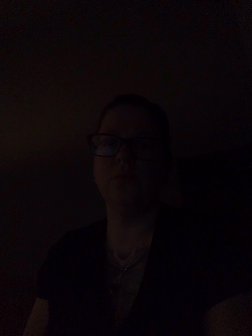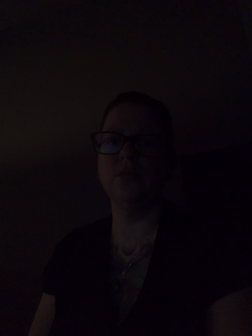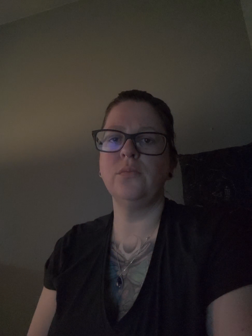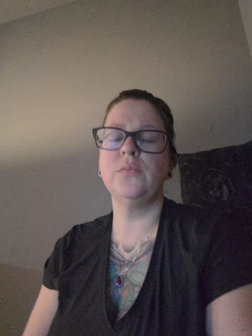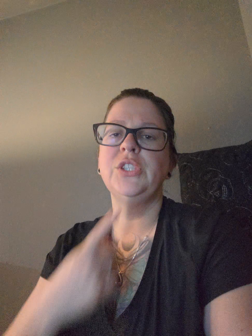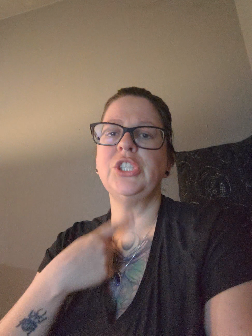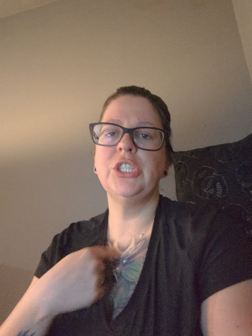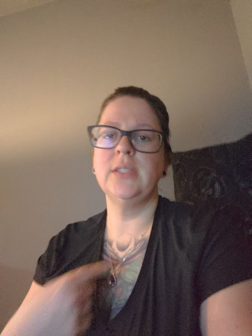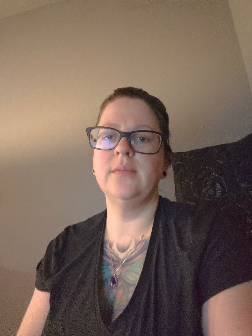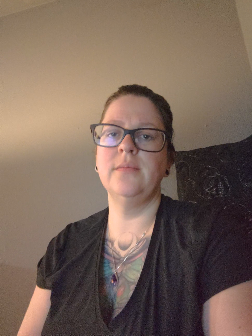thirsty